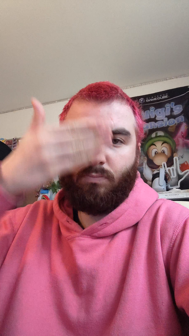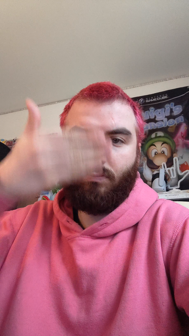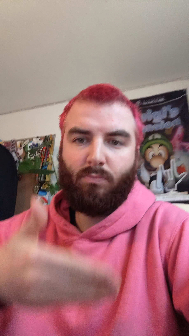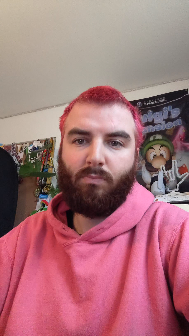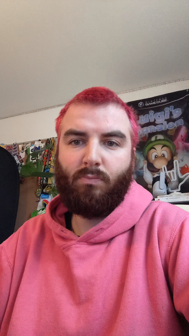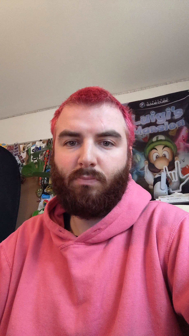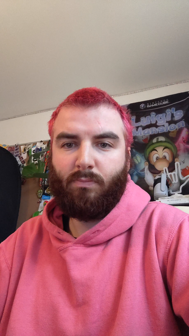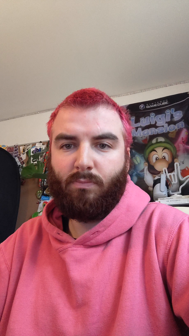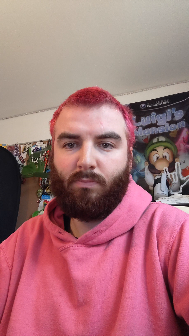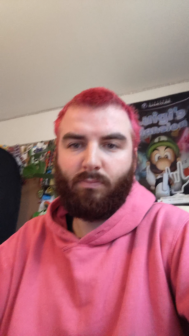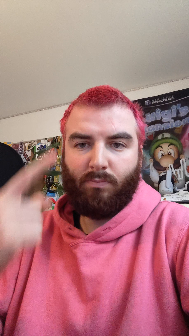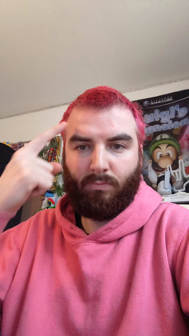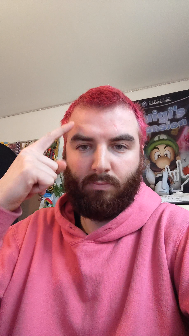dime